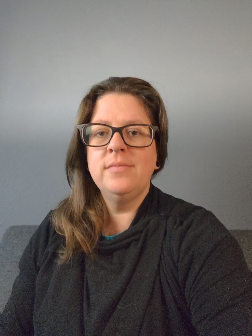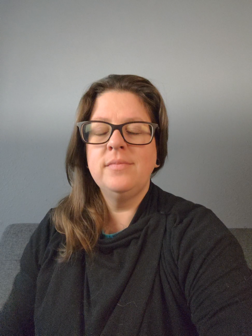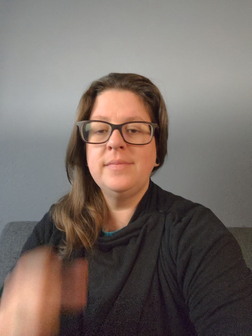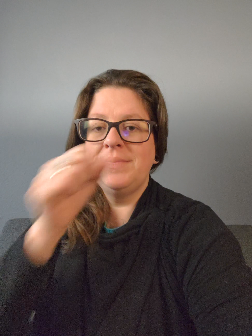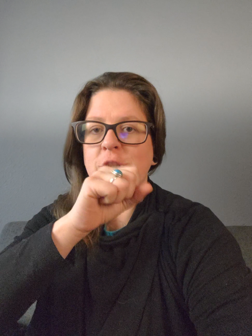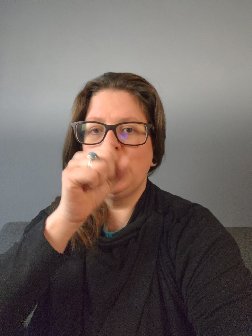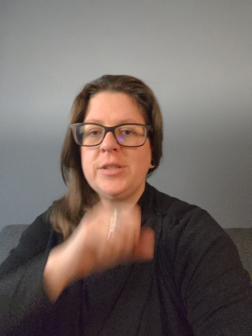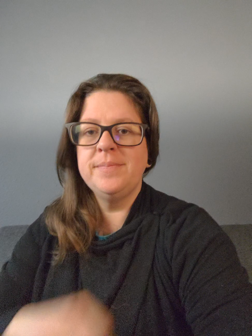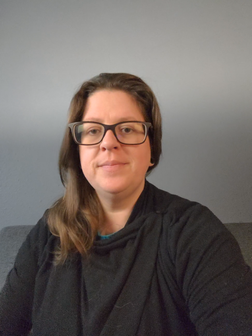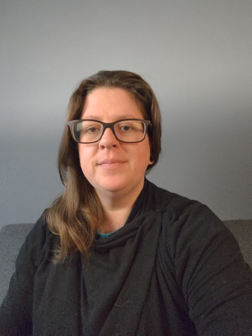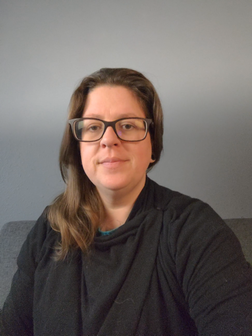ice cream